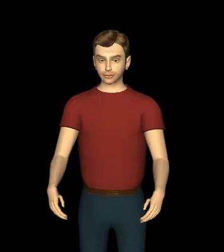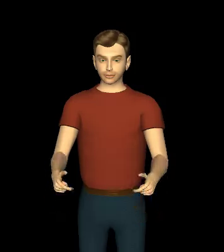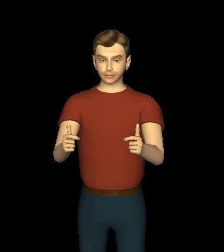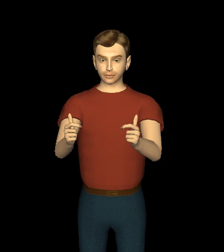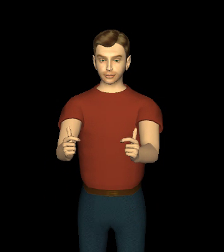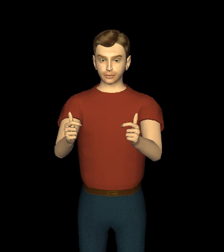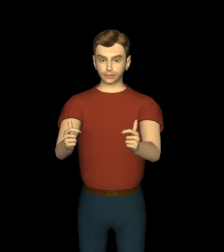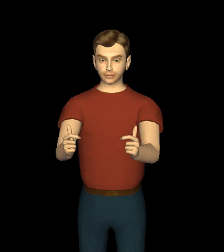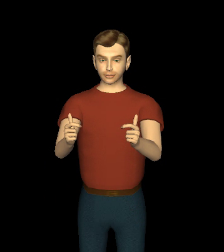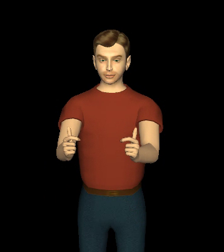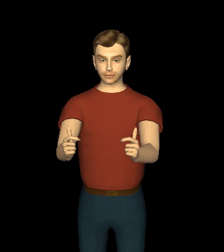فرصة